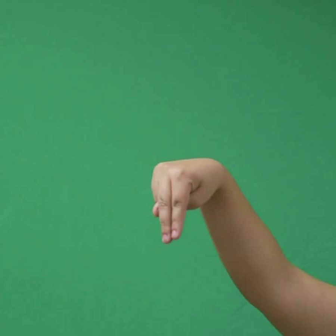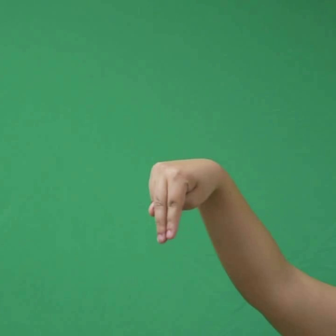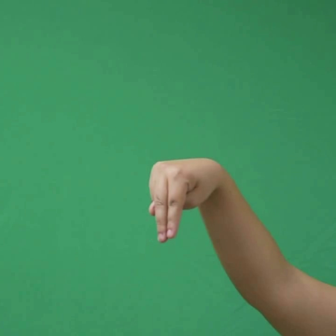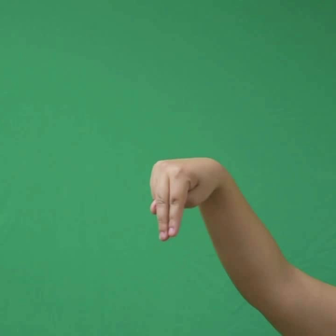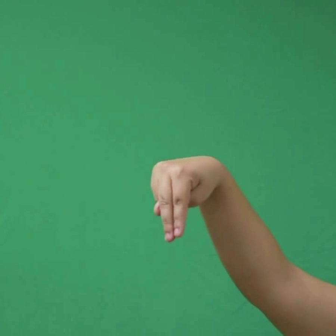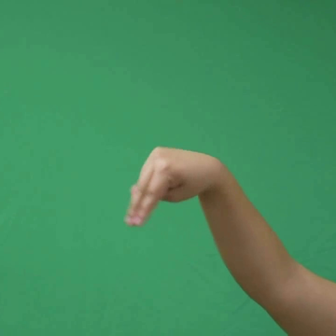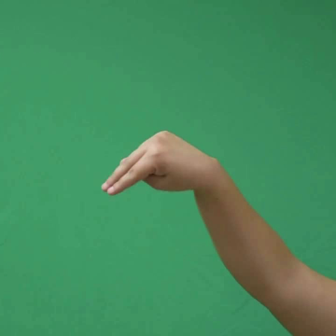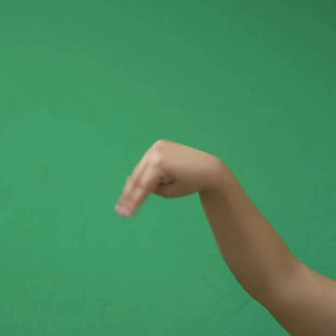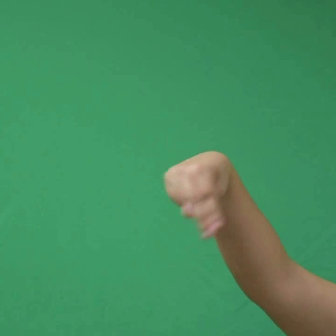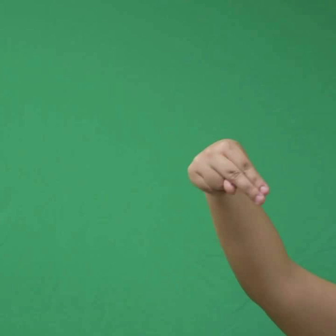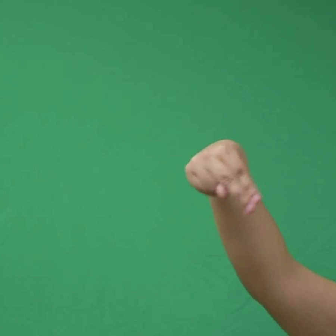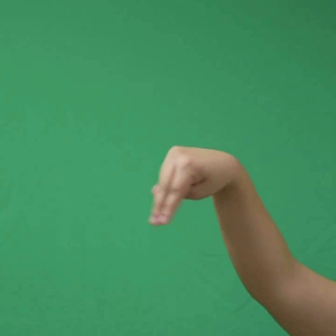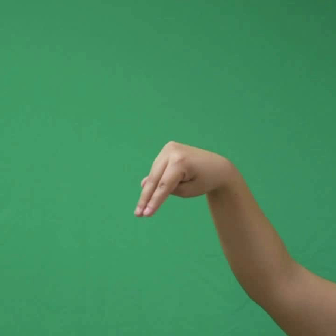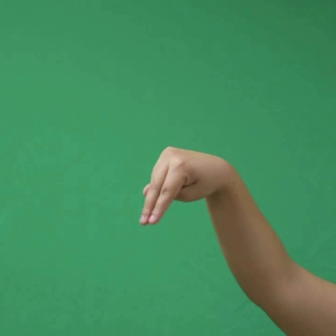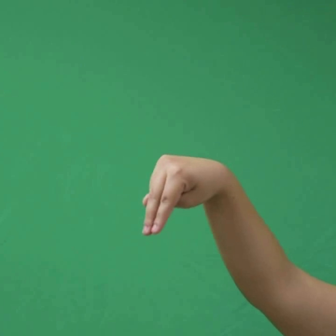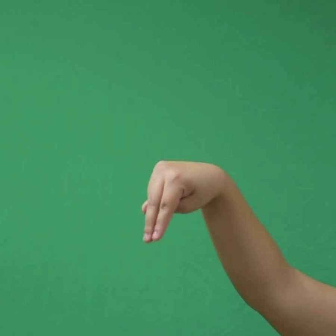Ñ